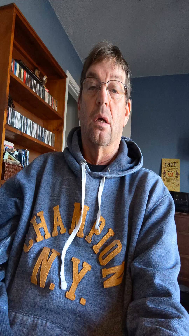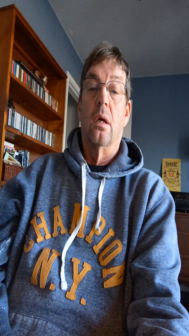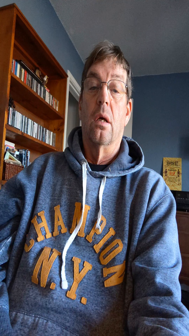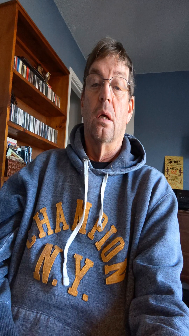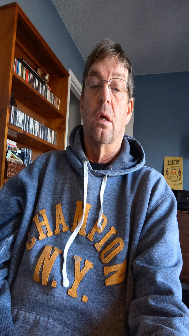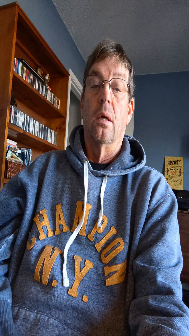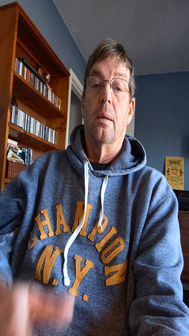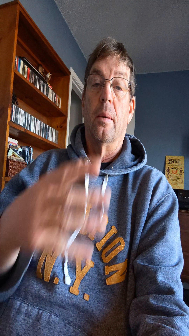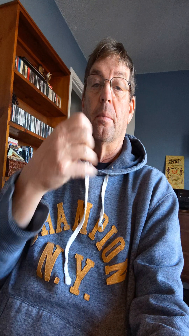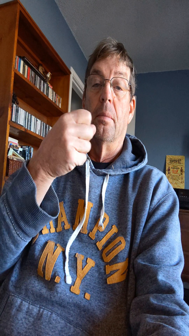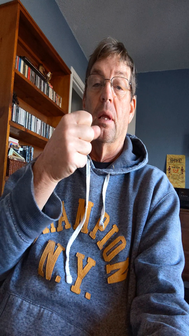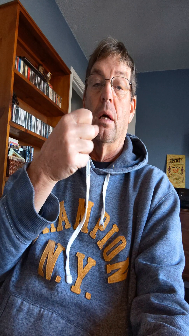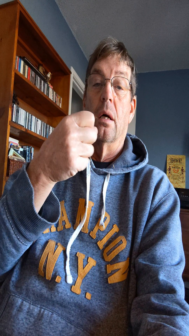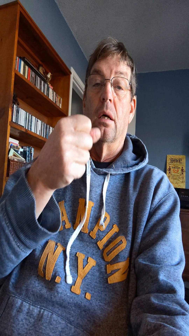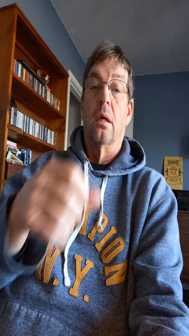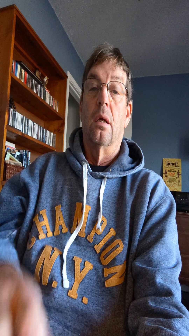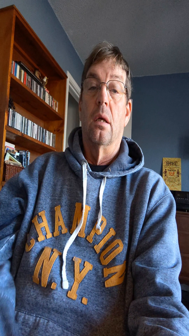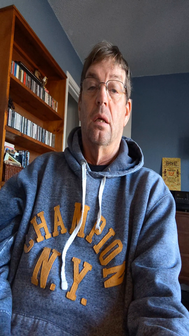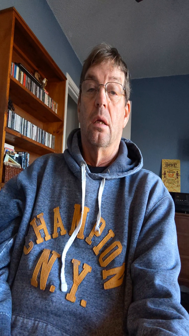milk